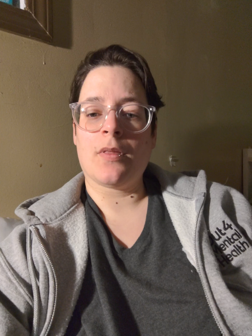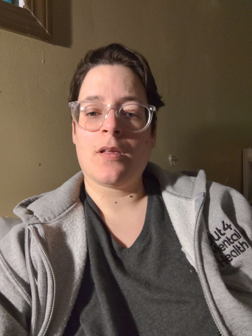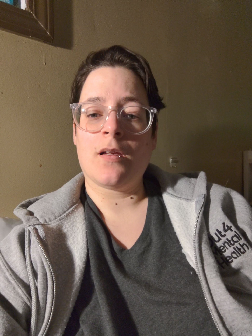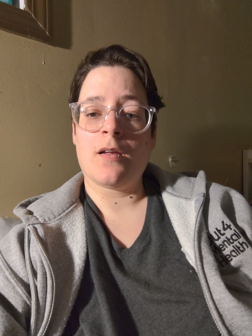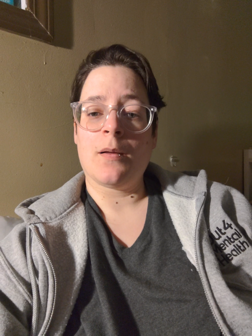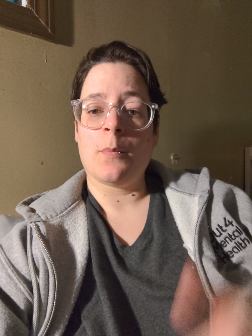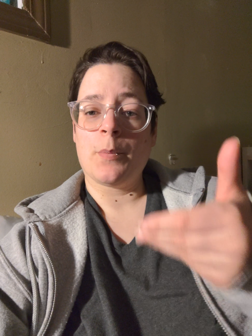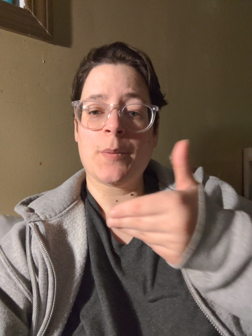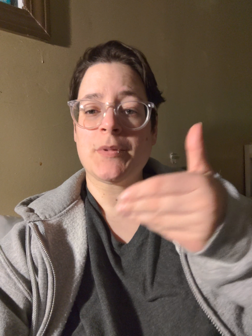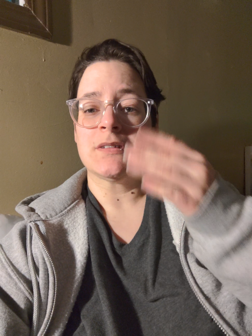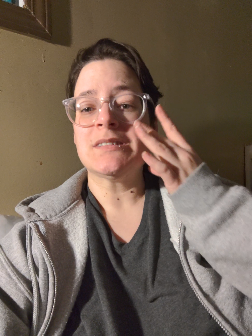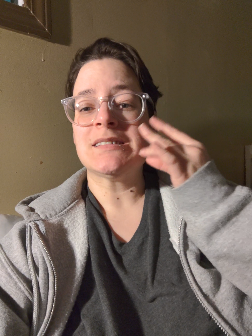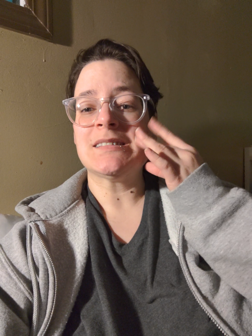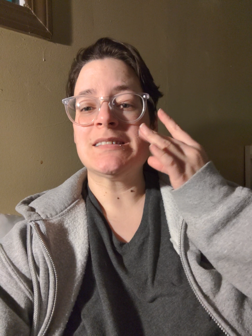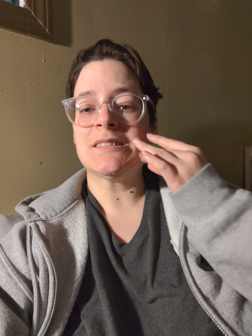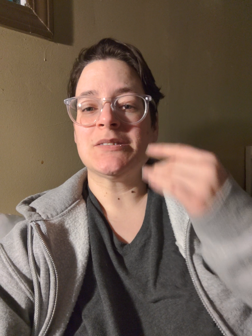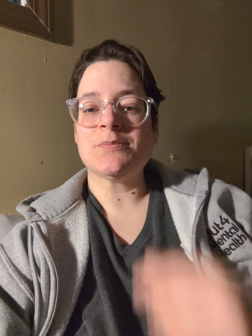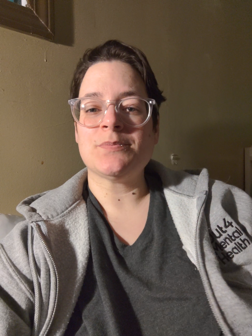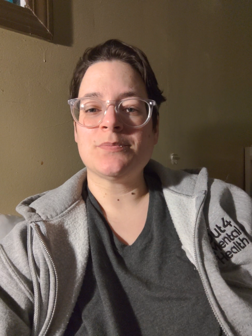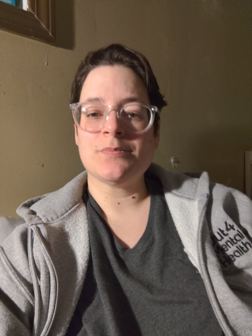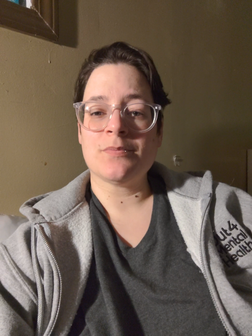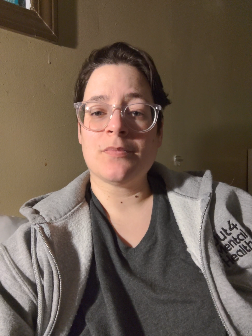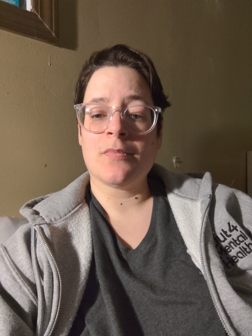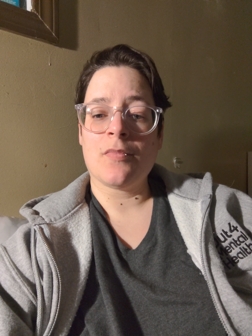kitty